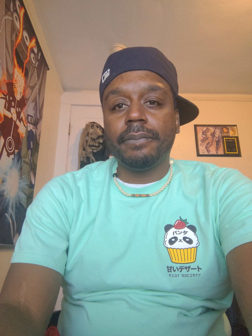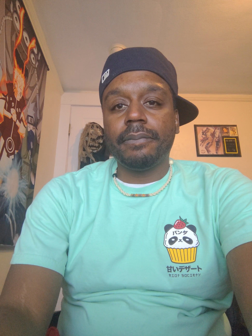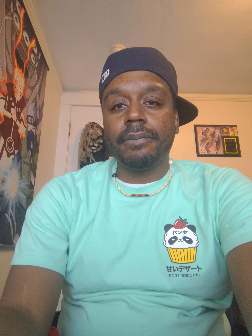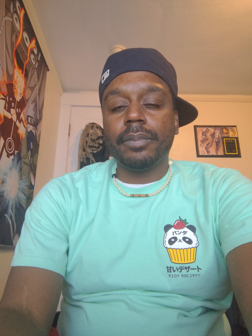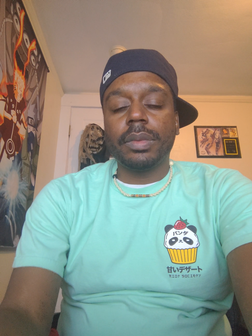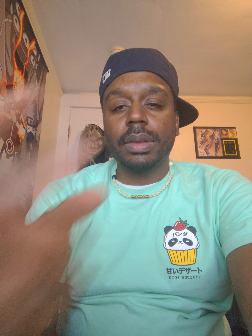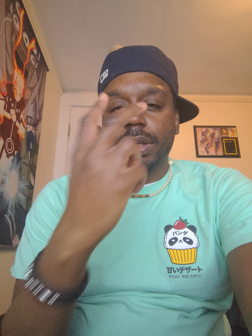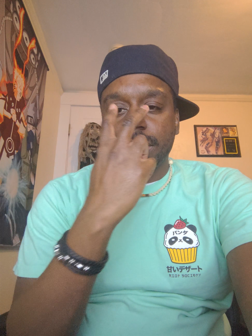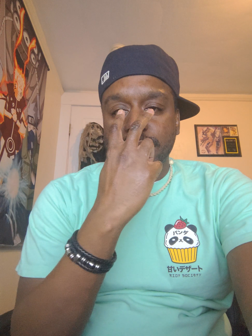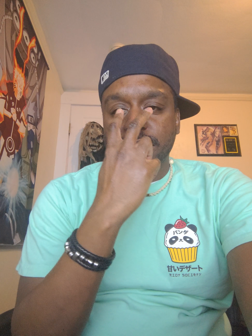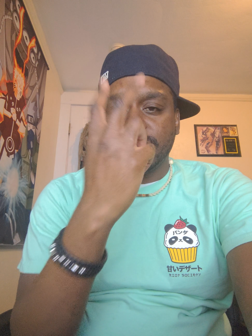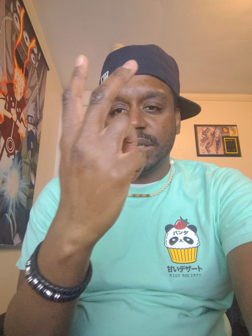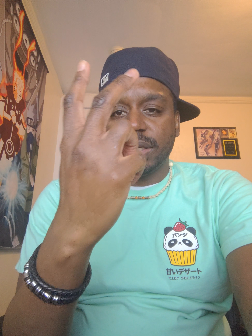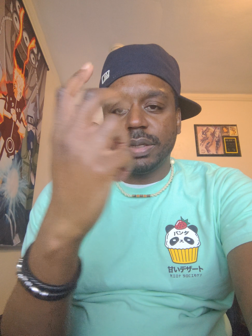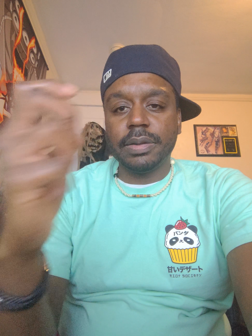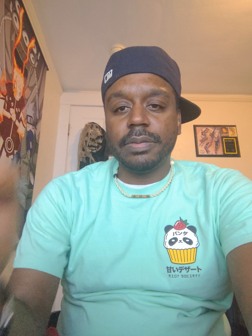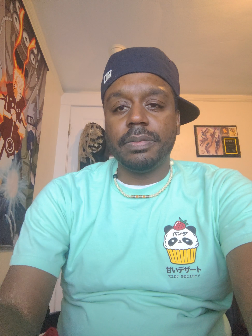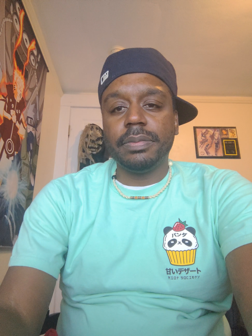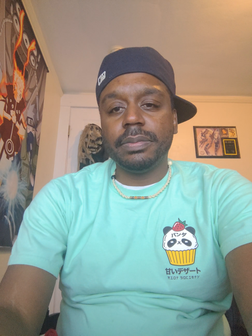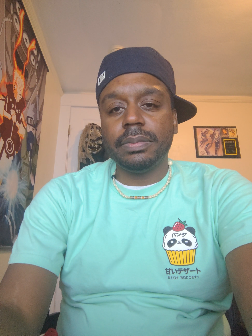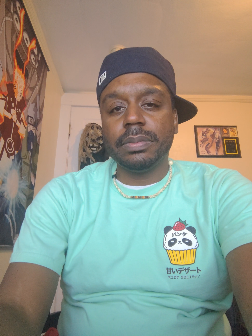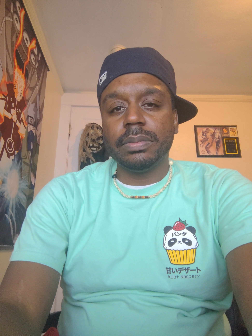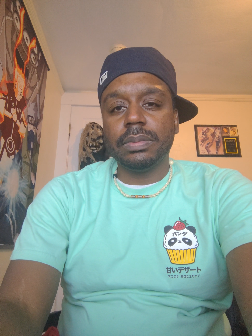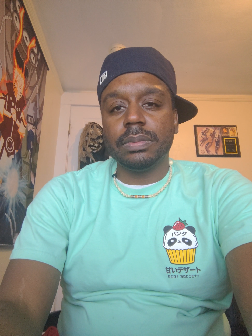see